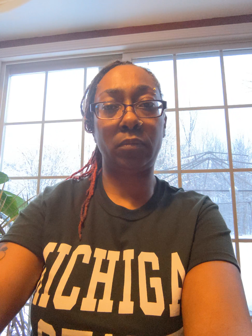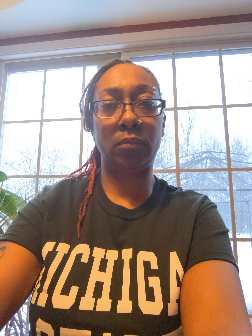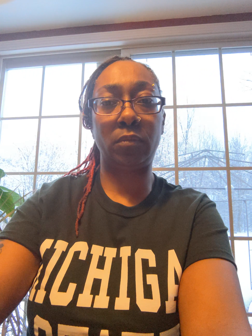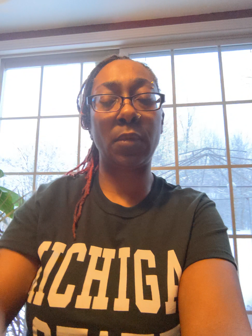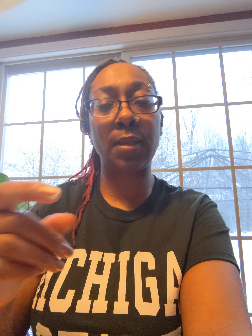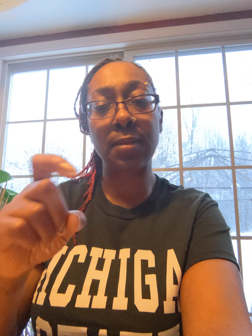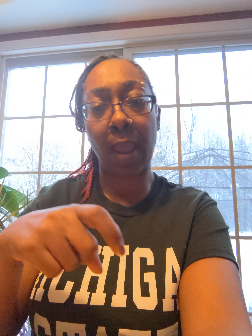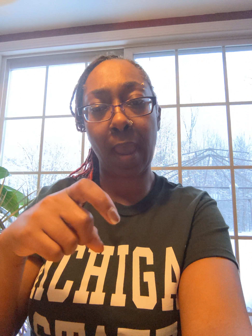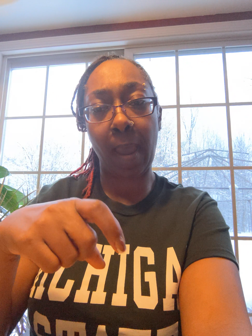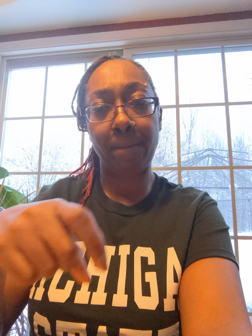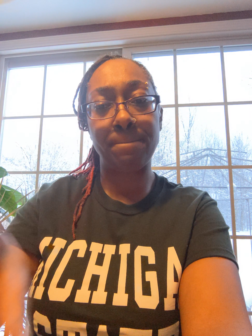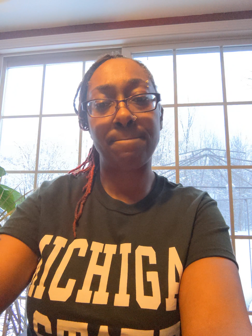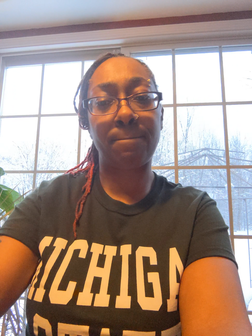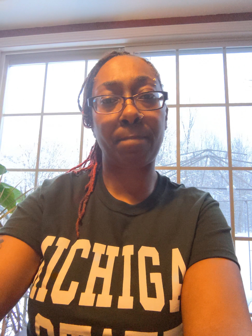time